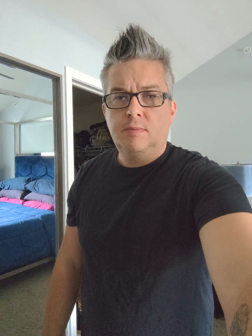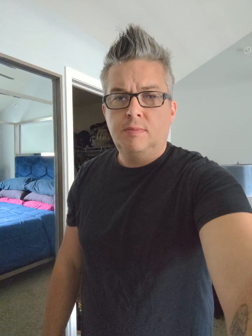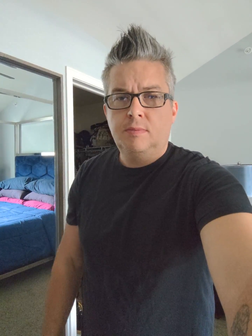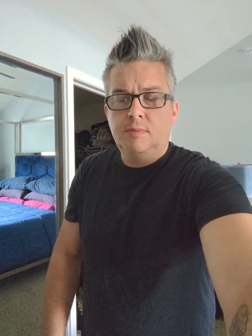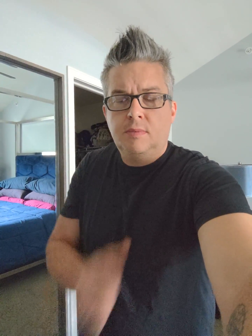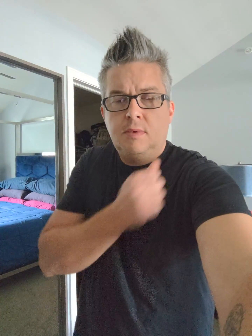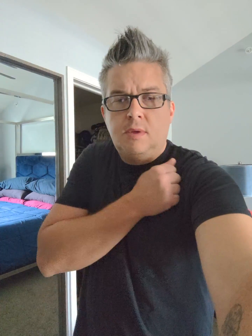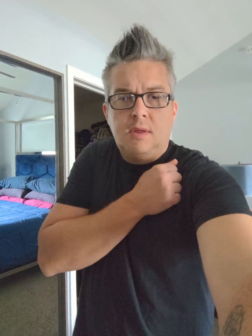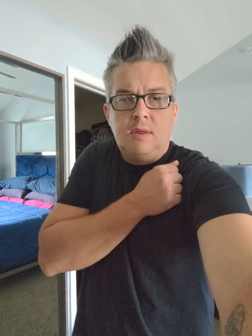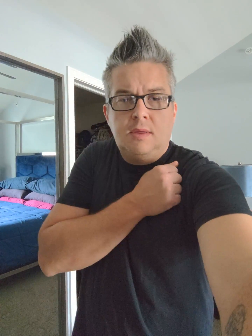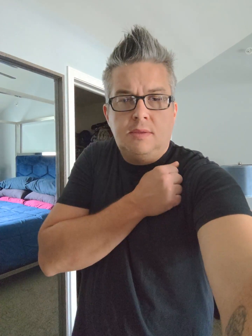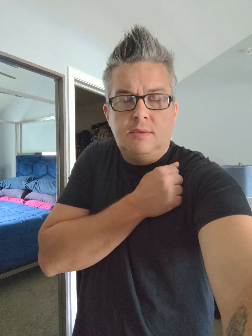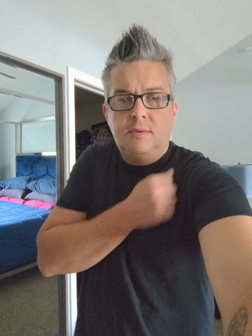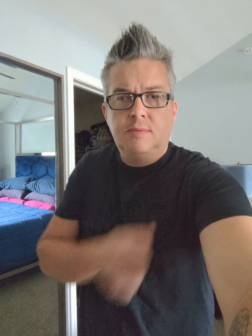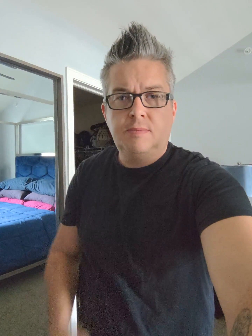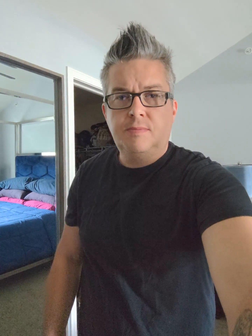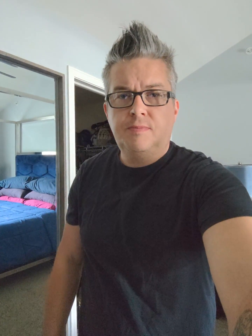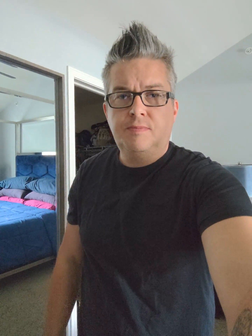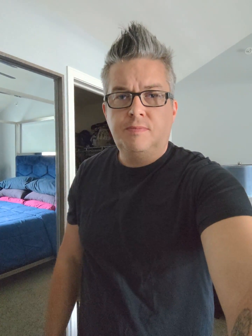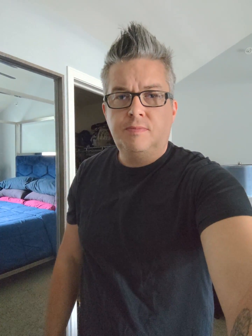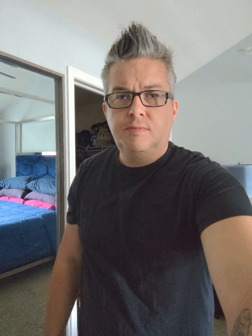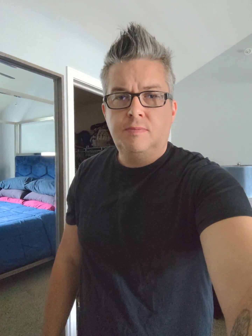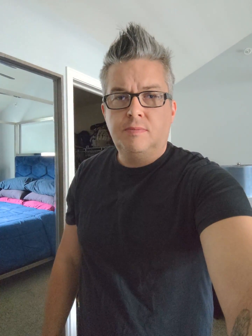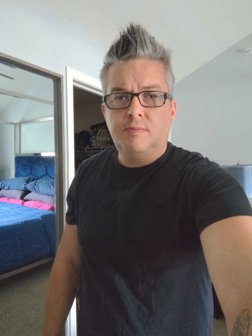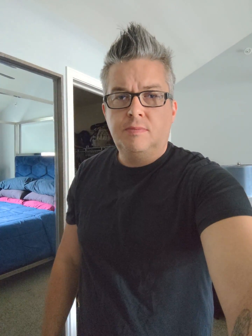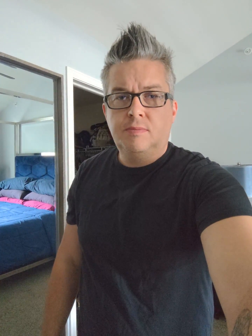hug